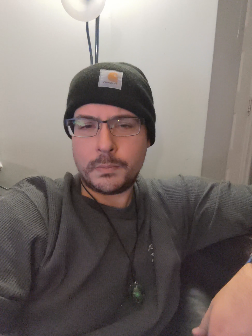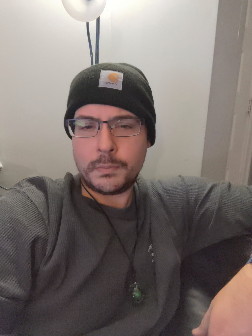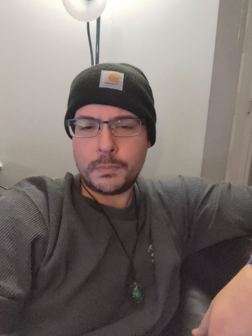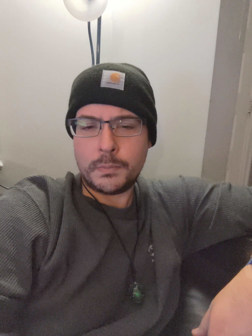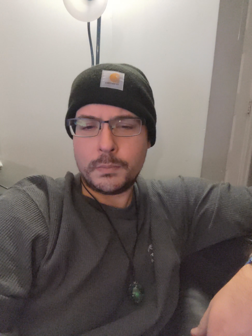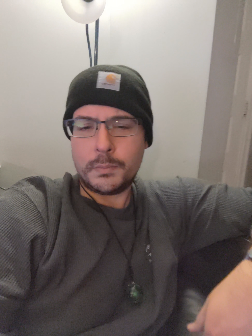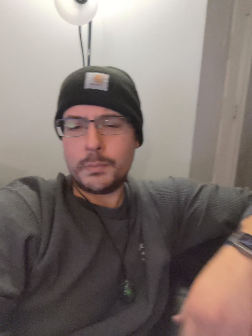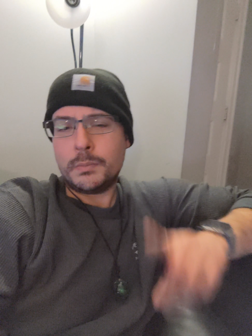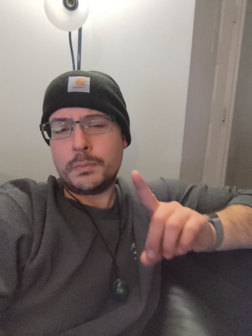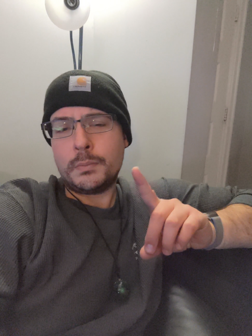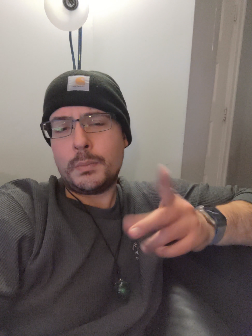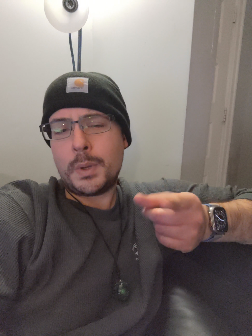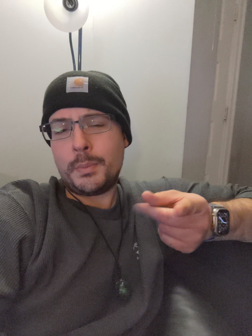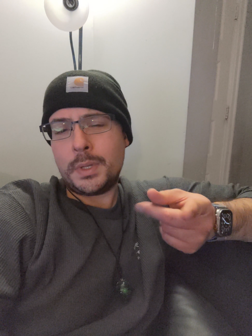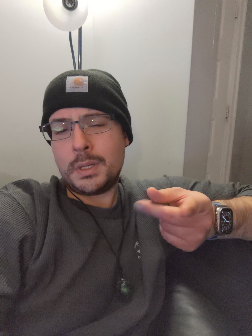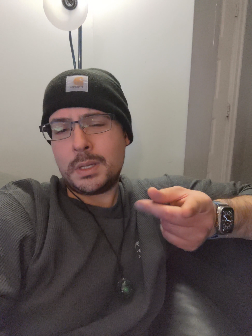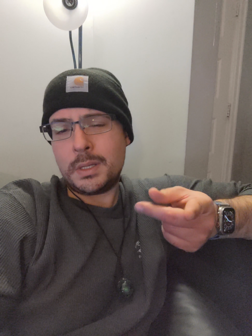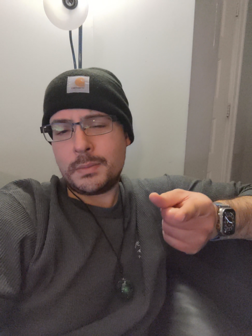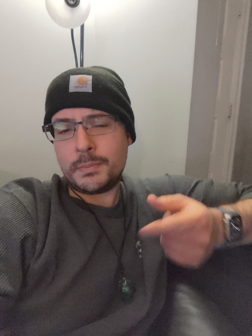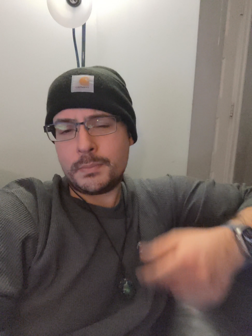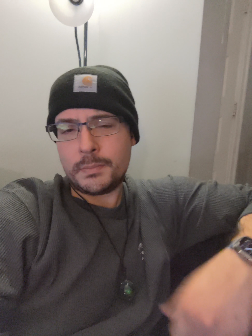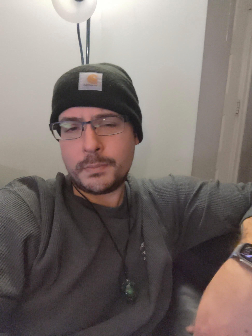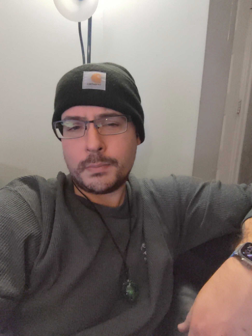puppy